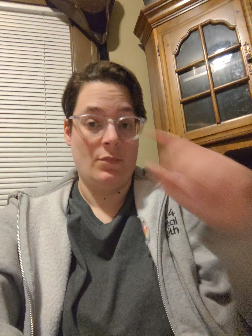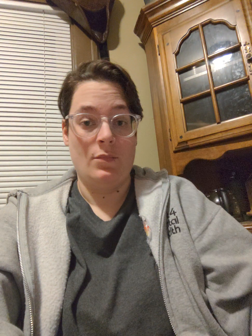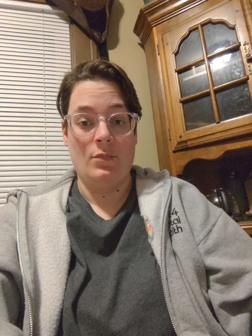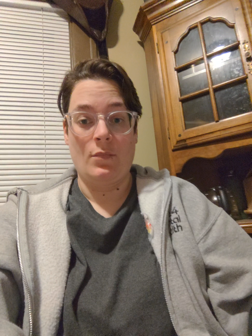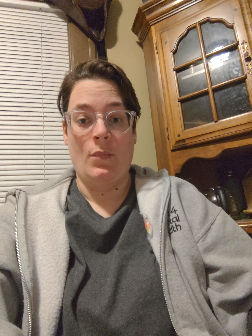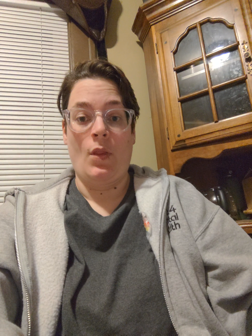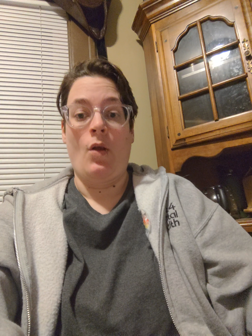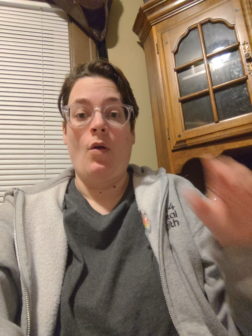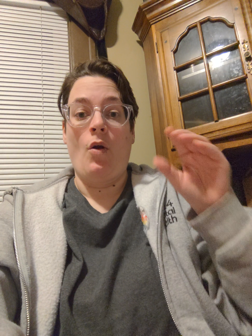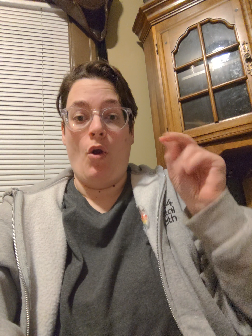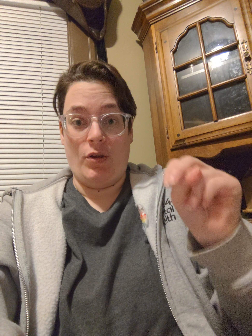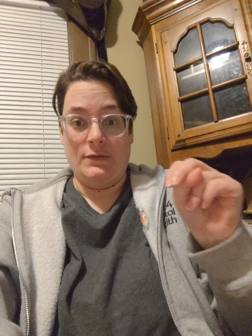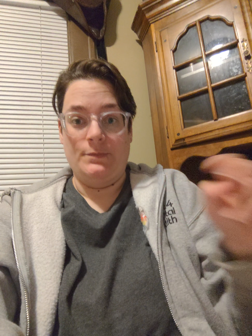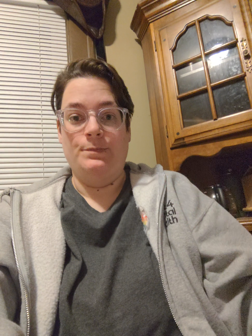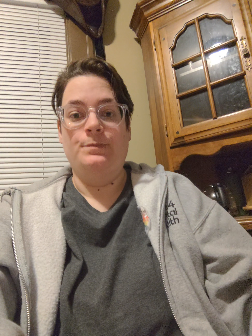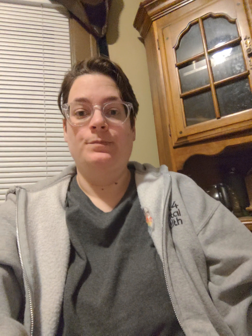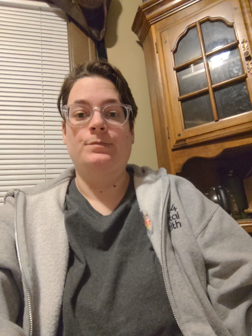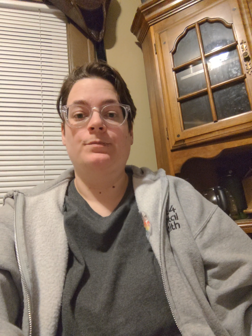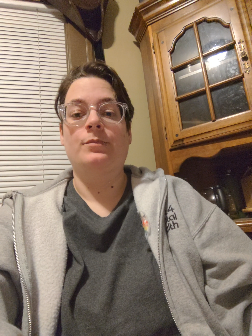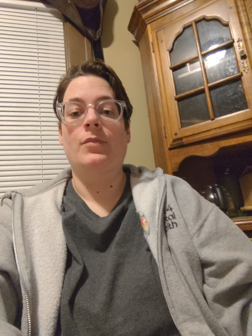on